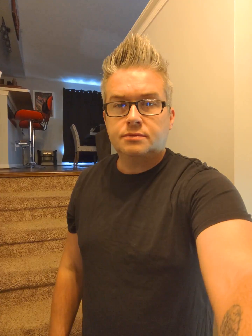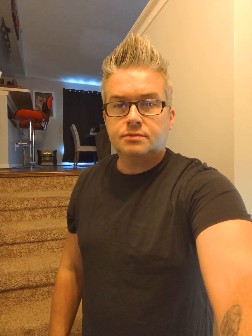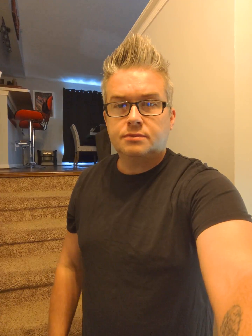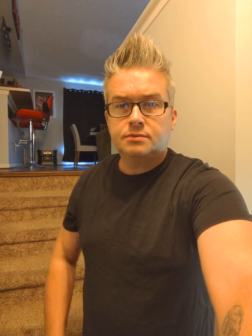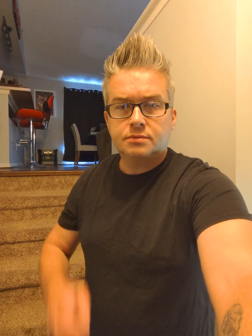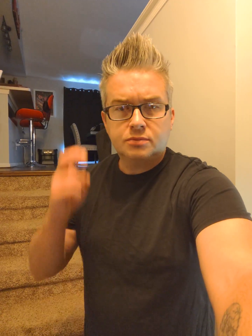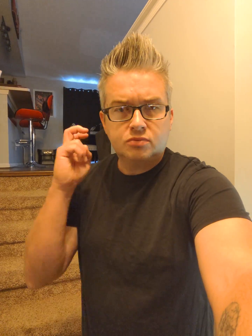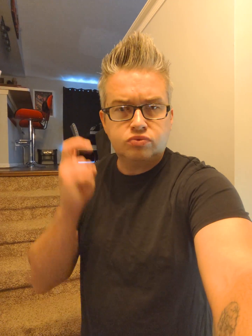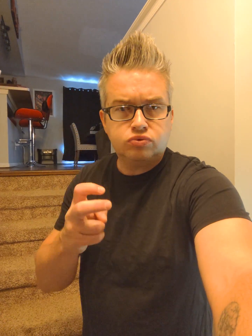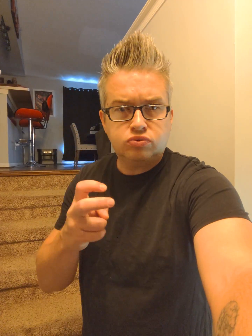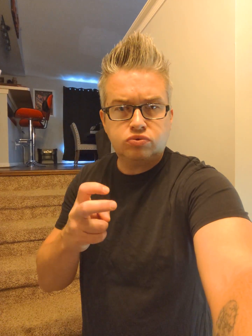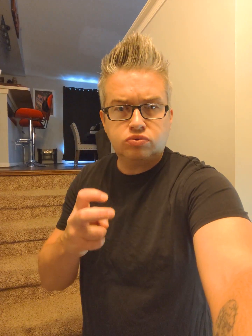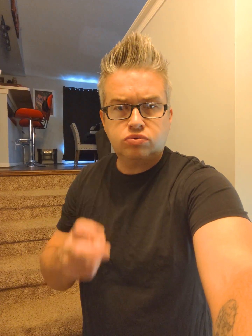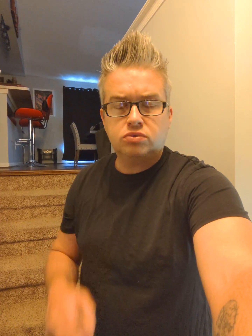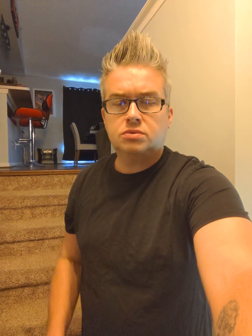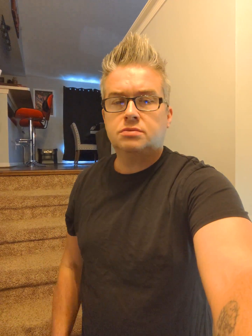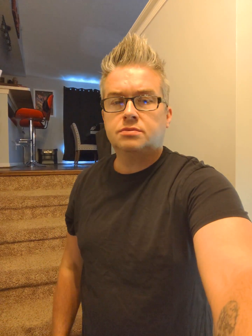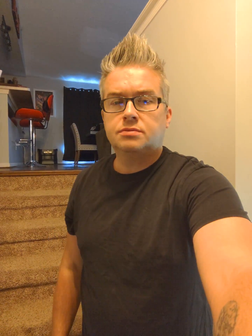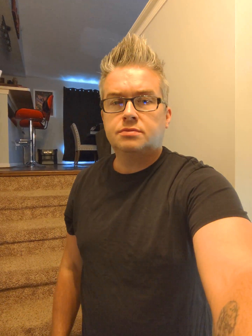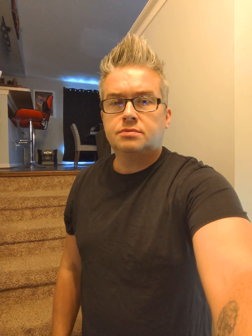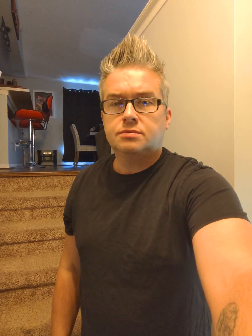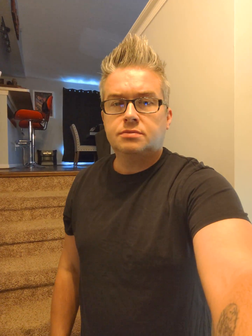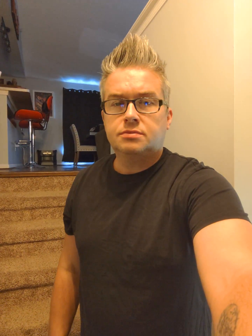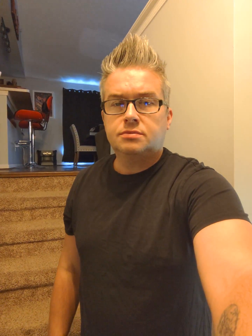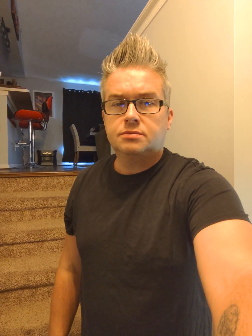hard